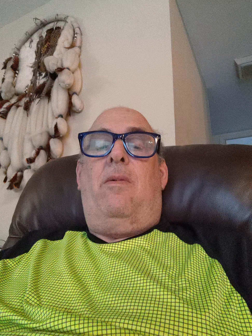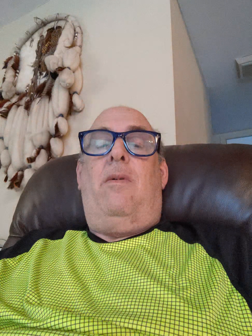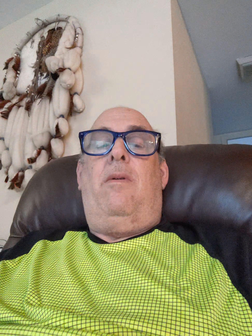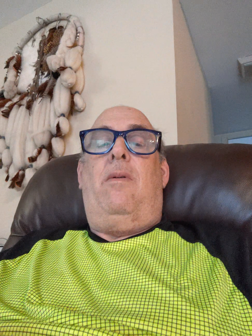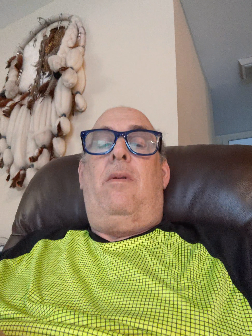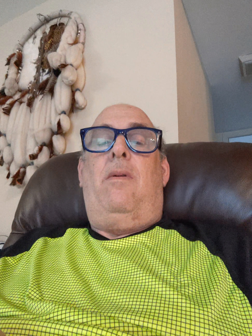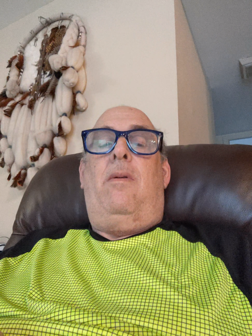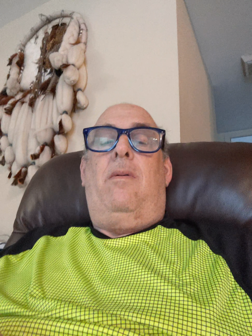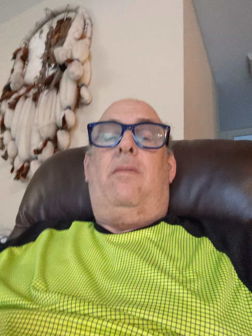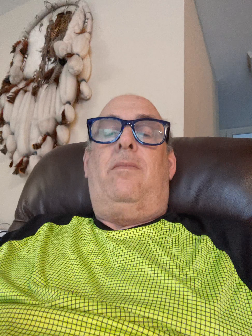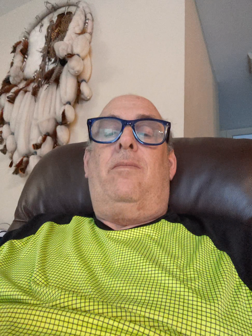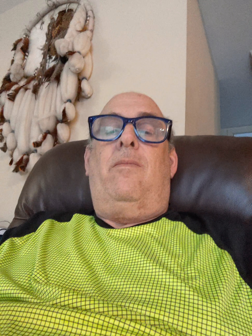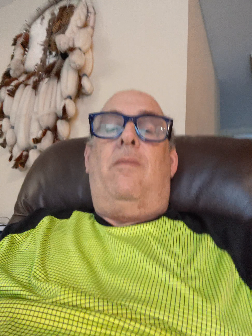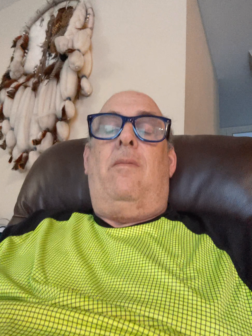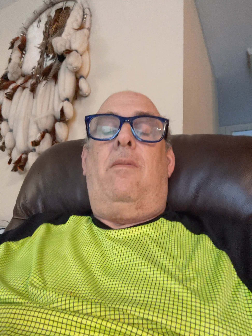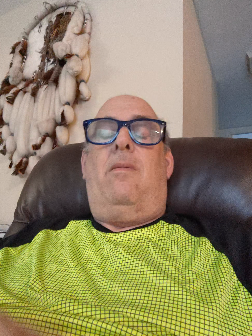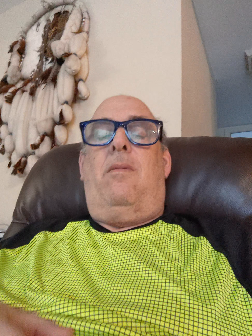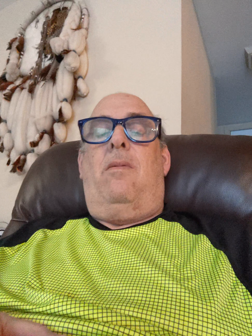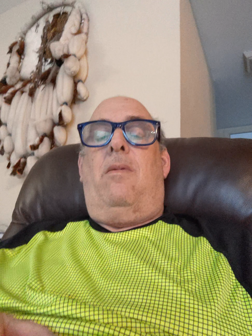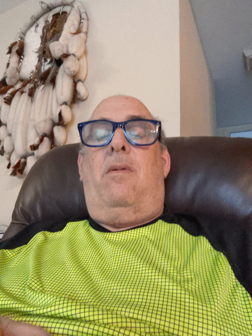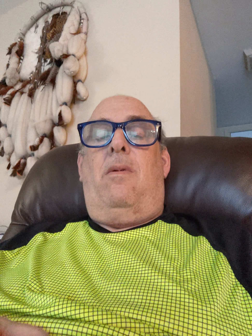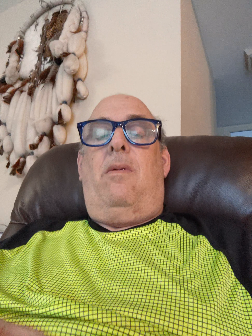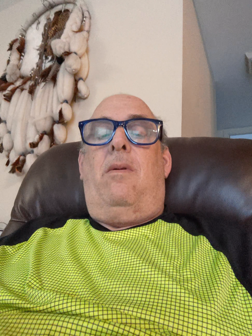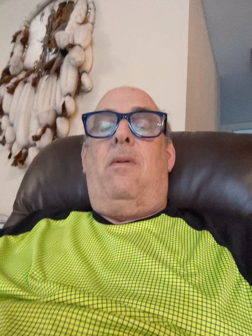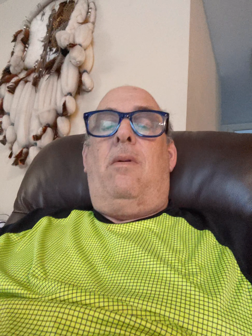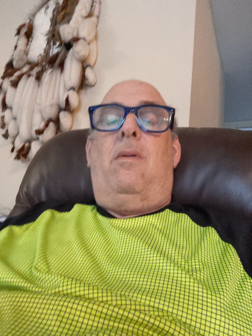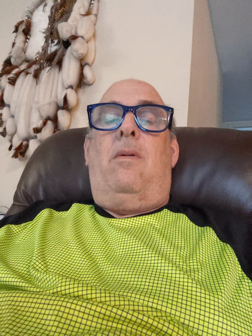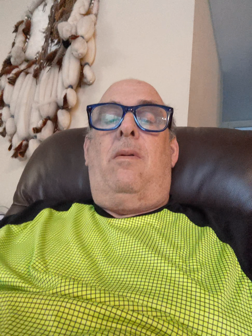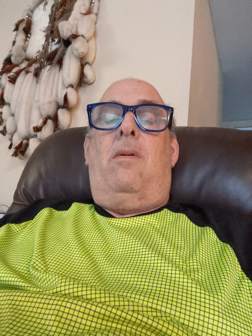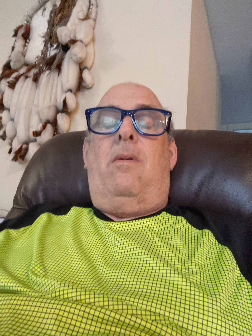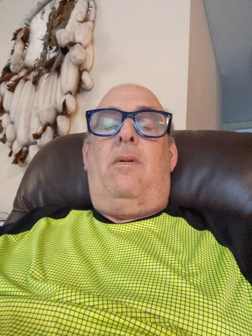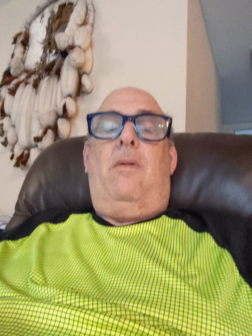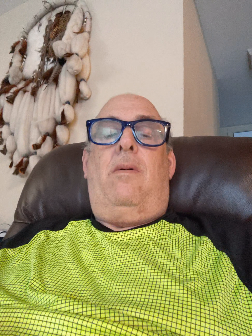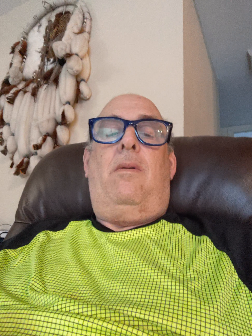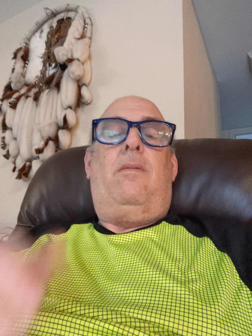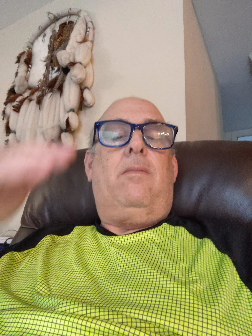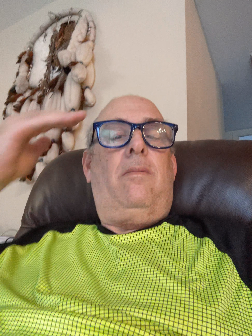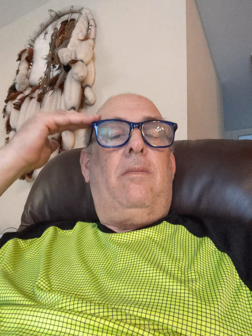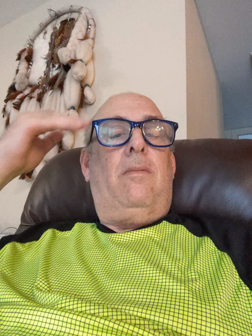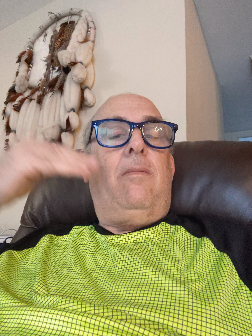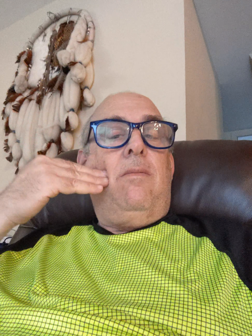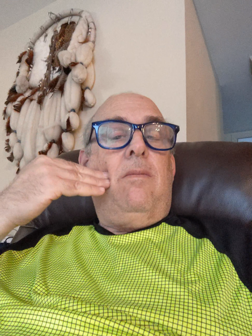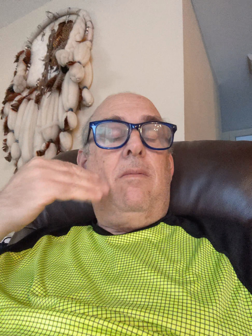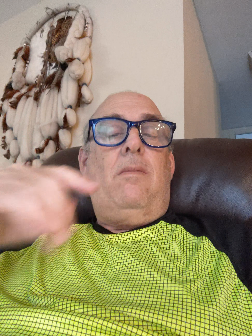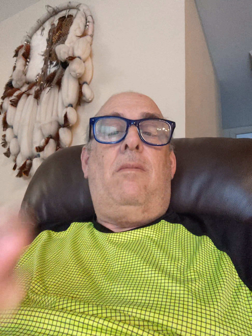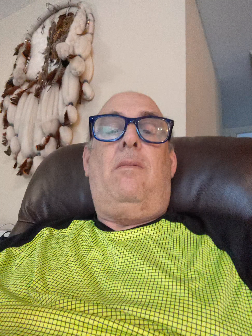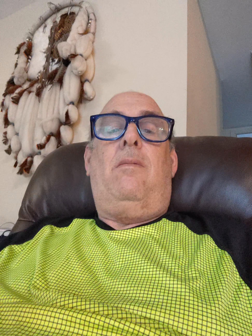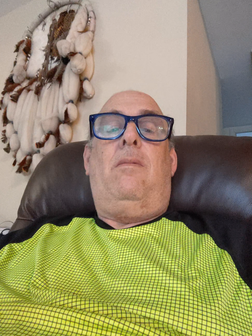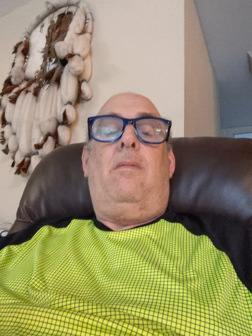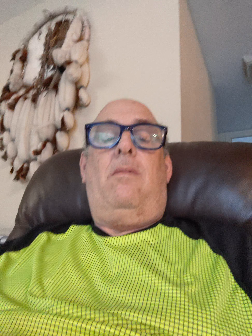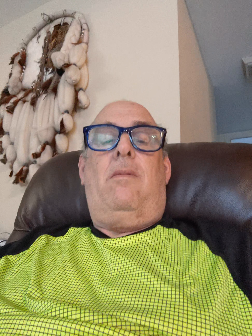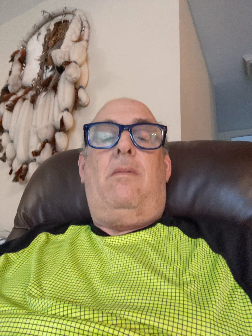head